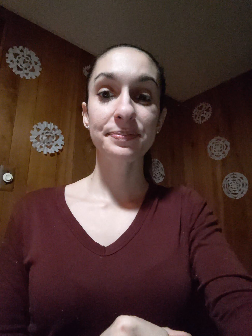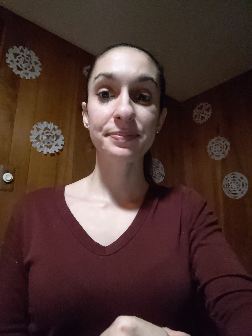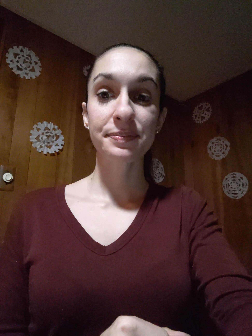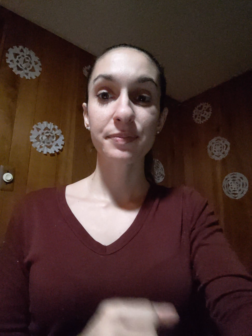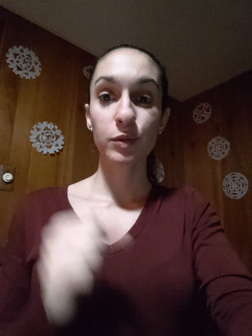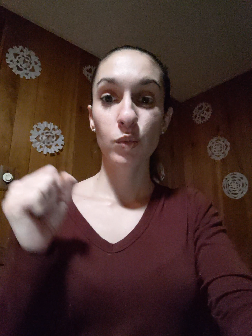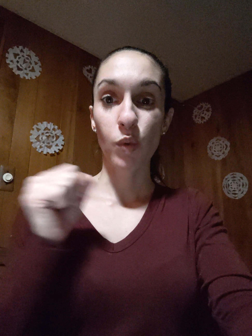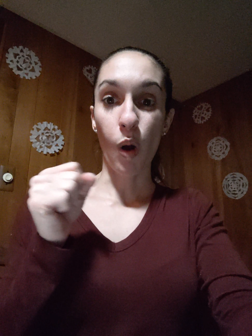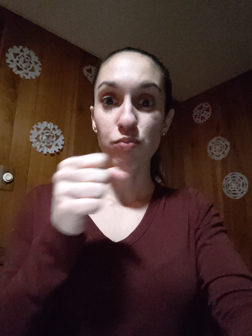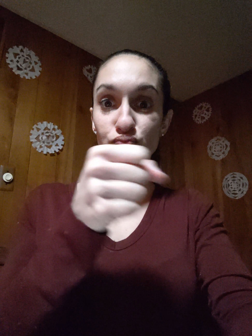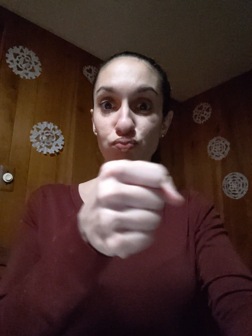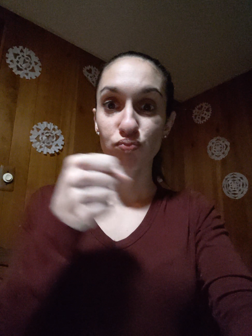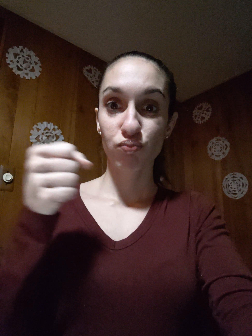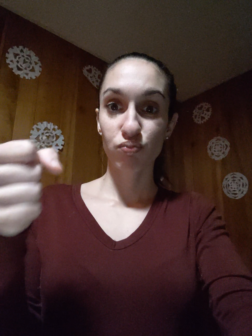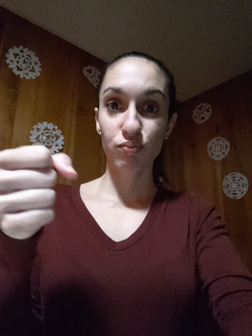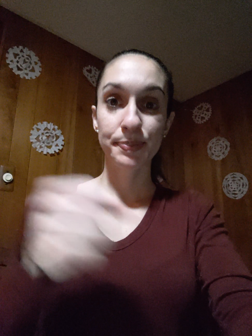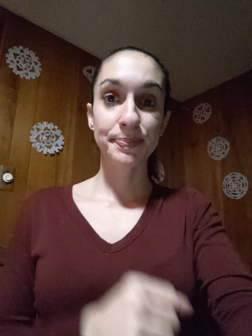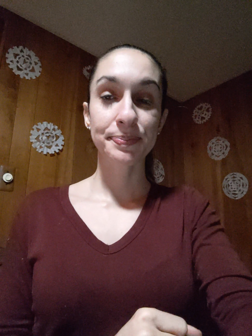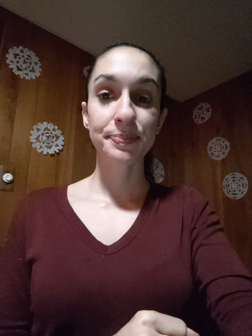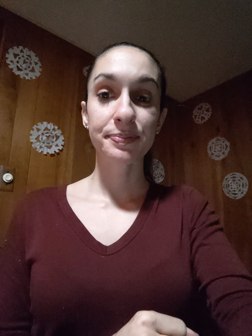refrigerator